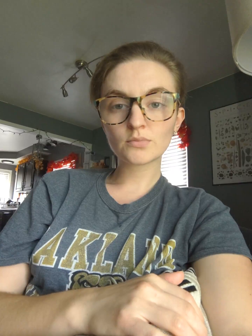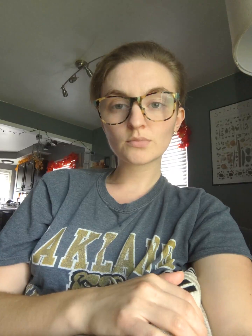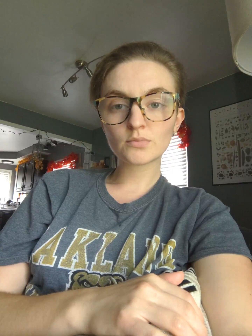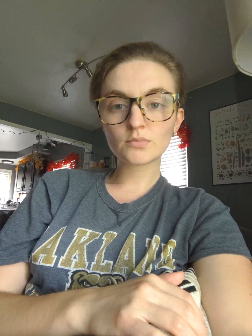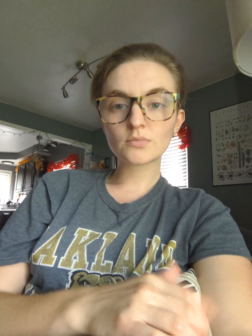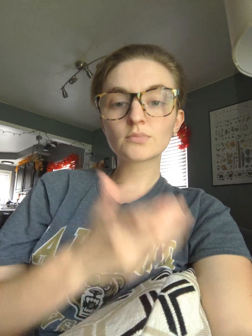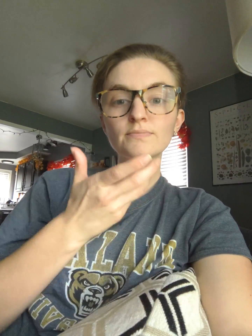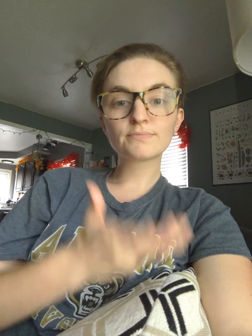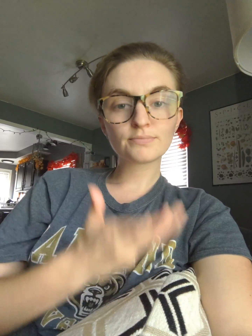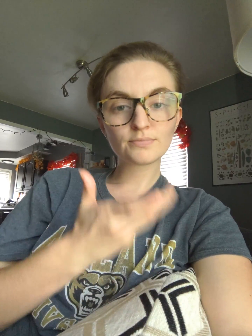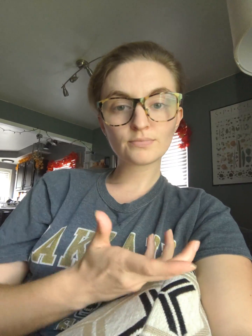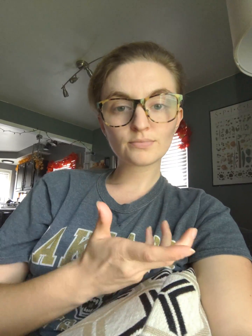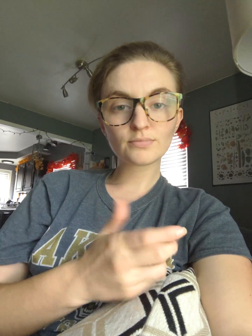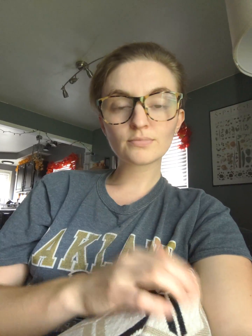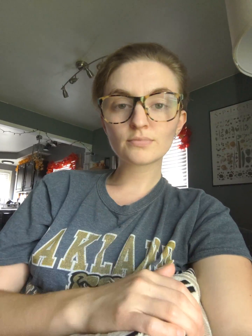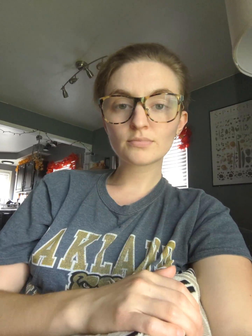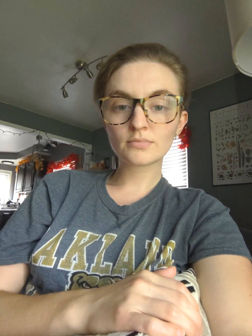heavy